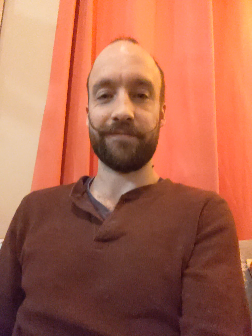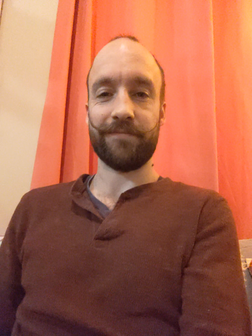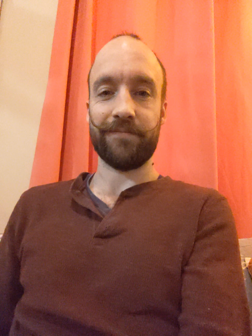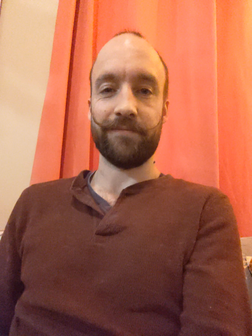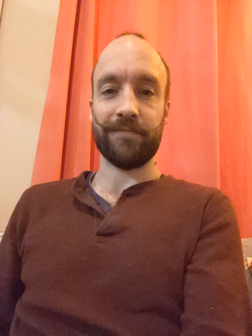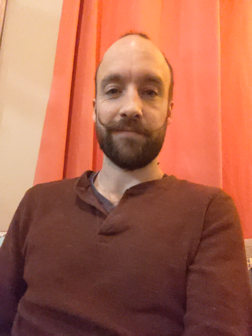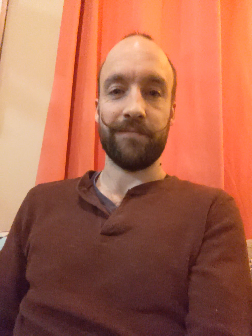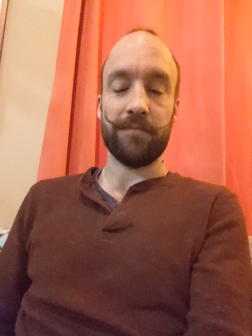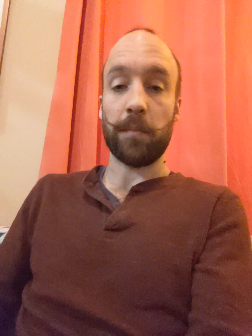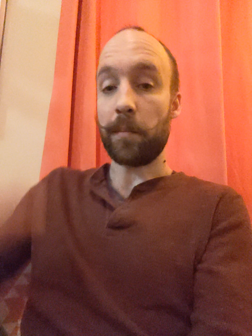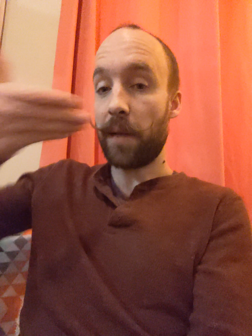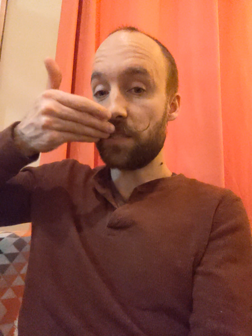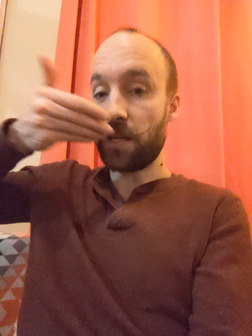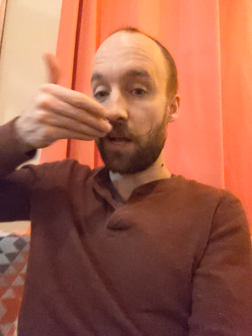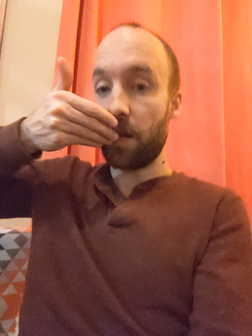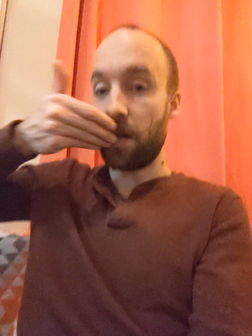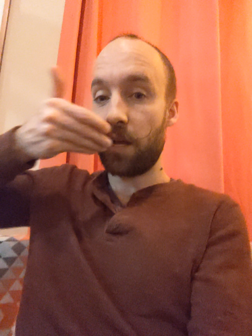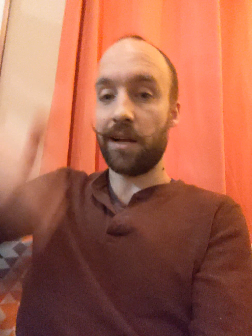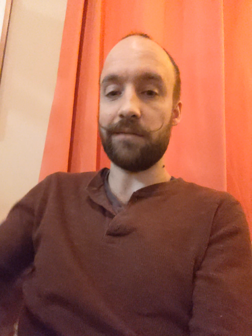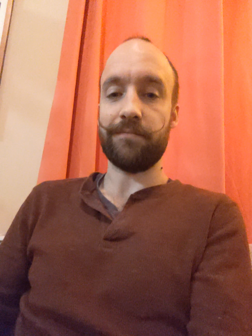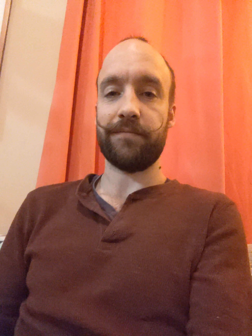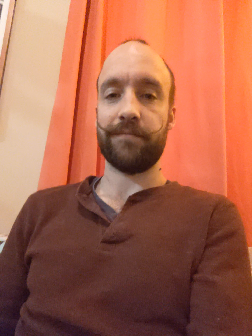pizza